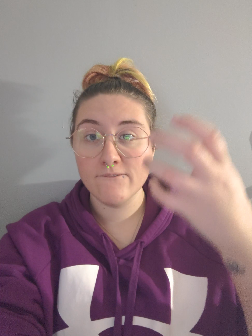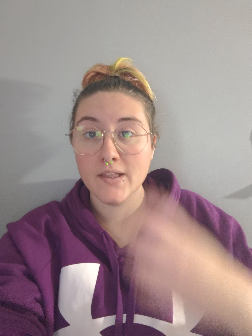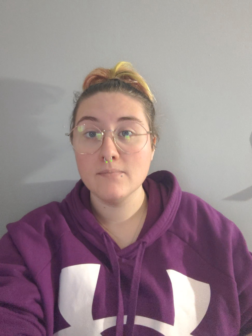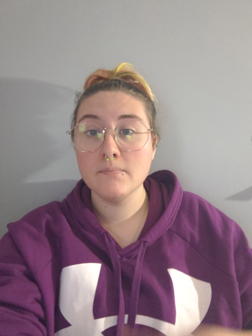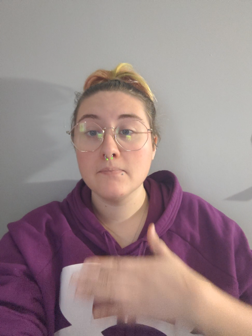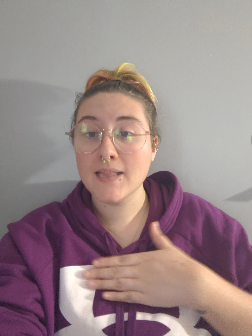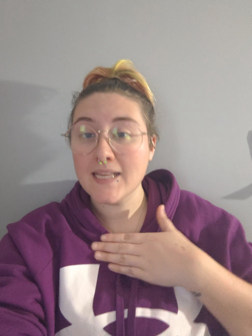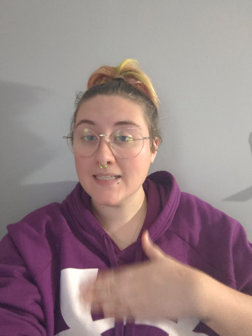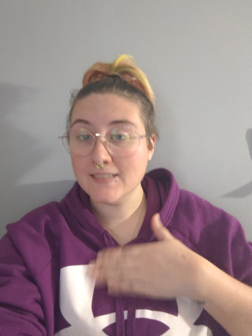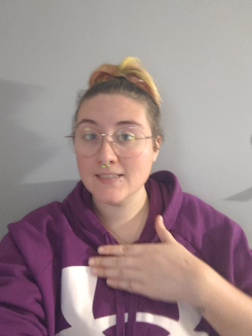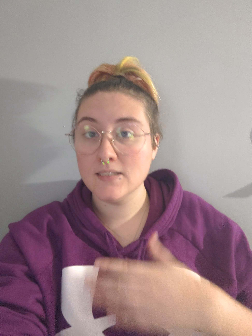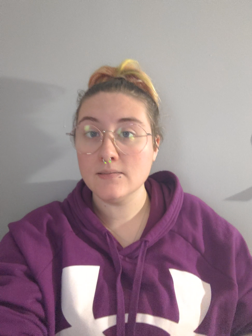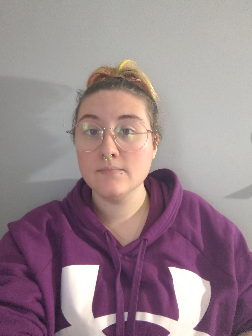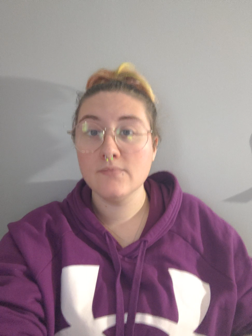please